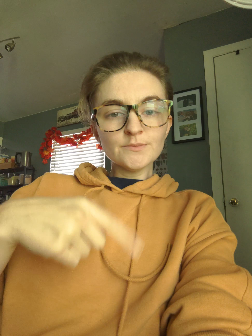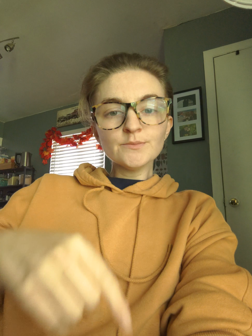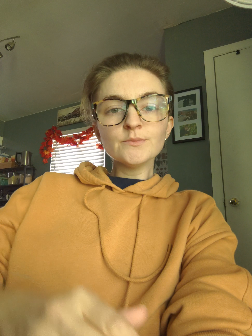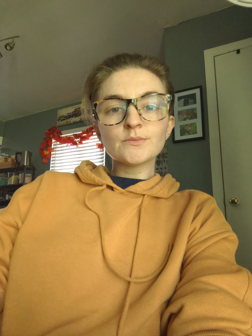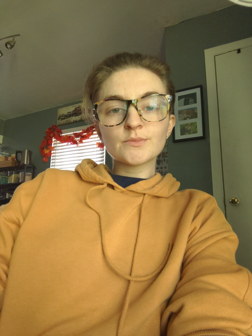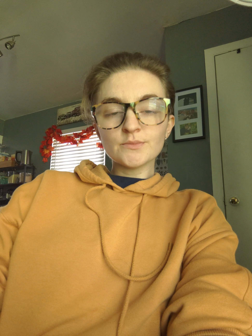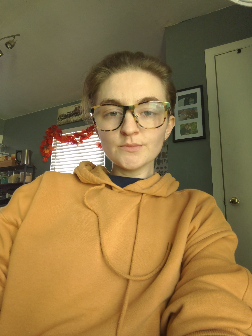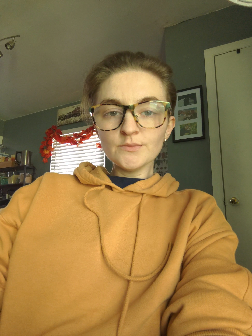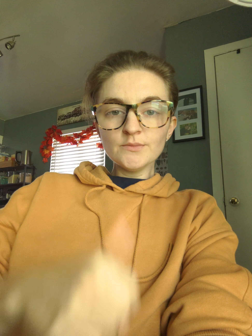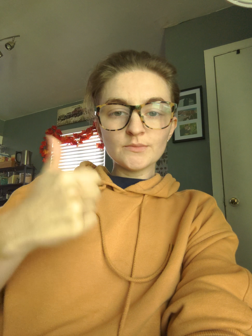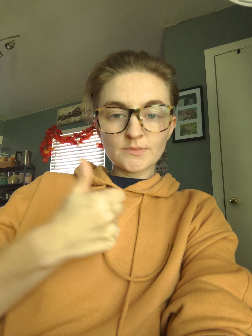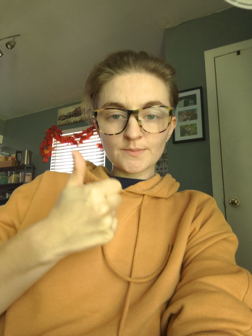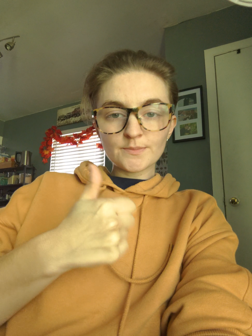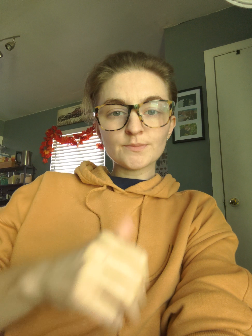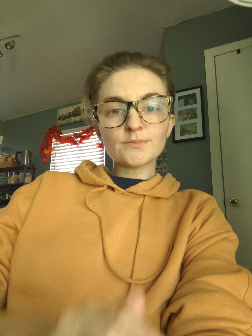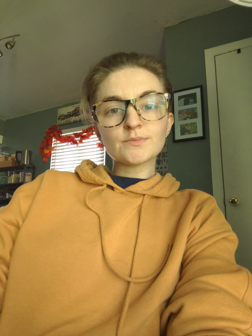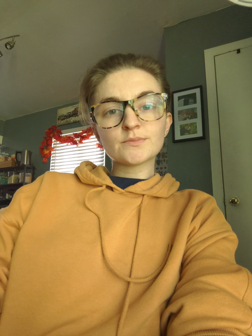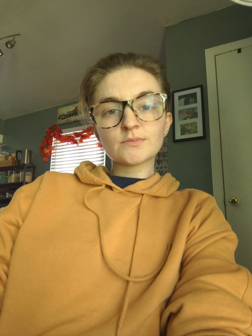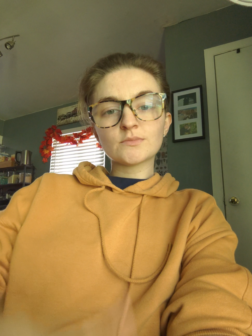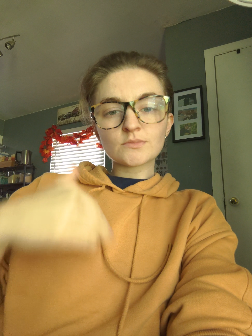game